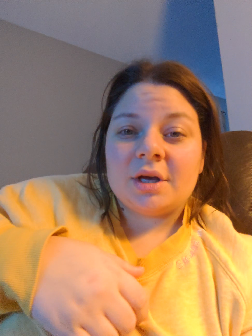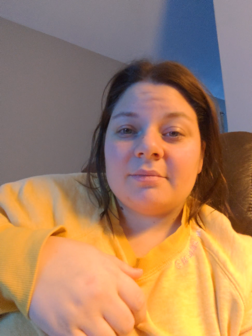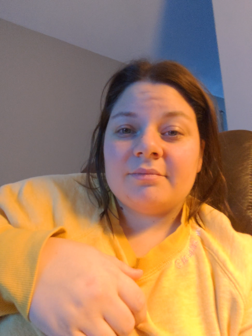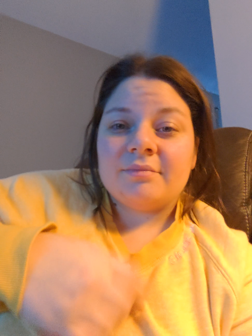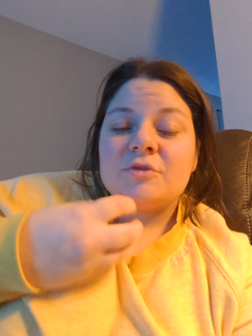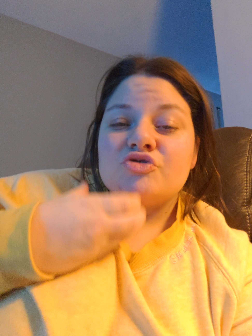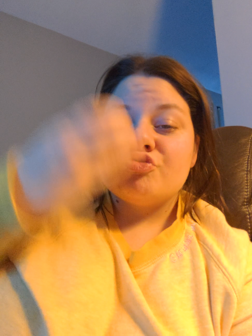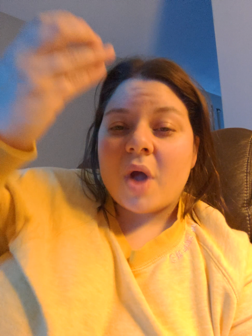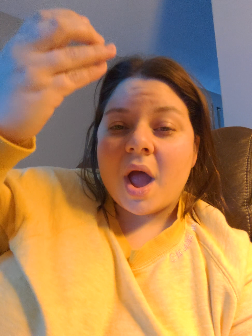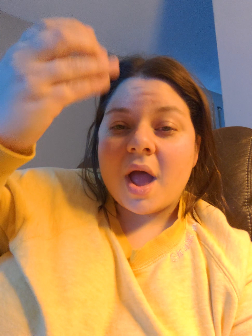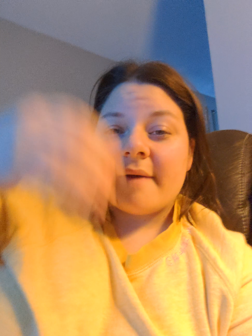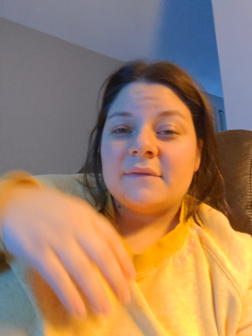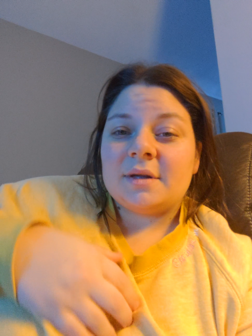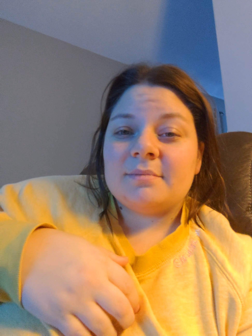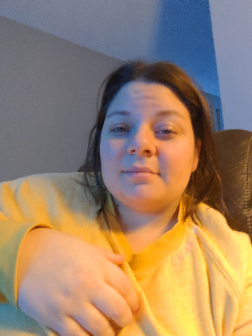giraffe